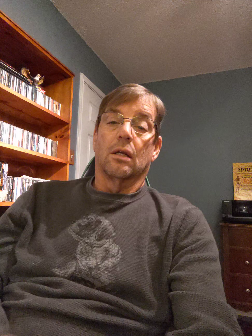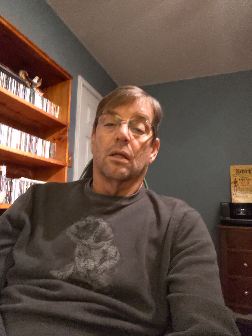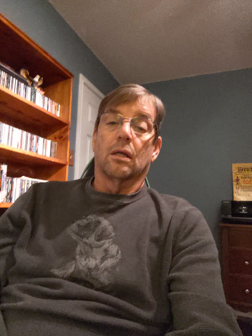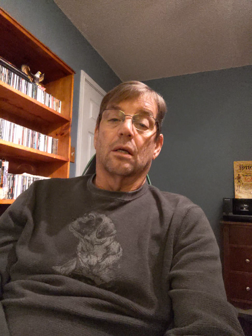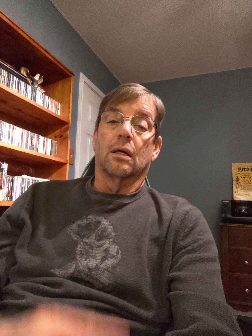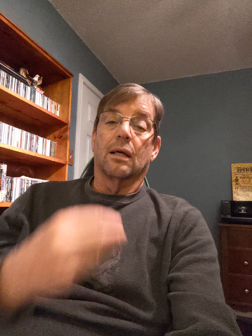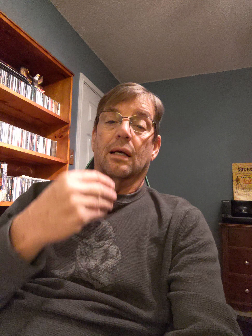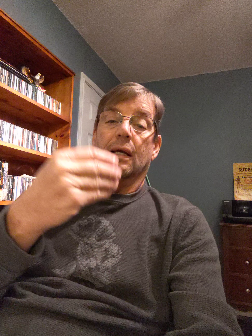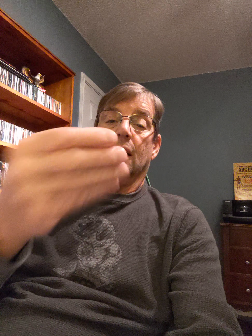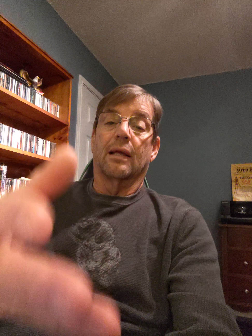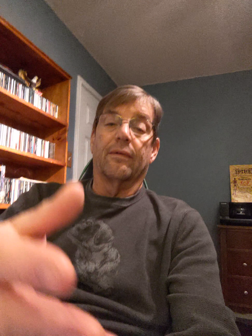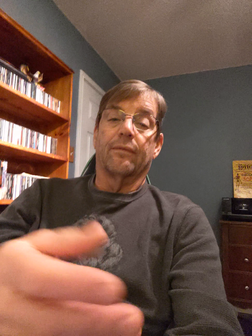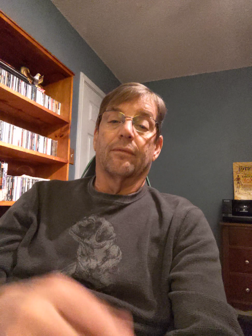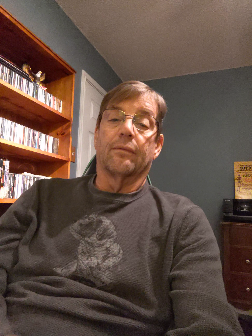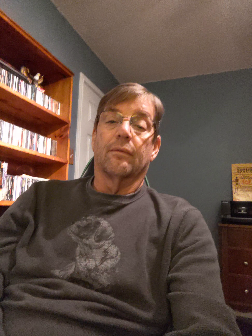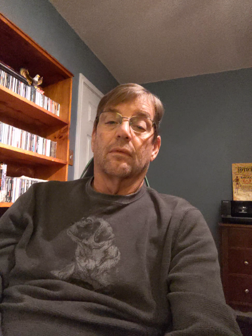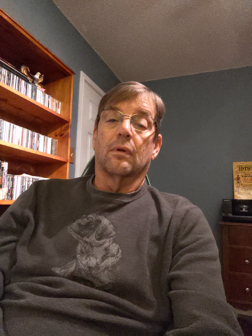give